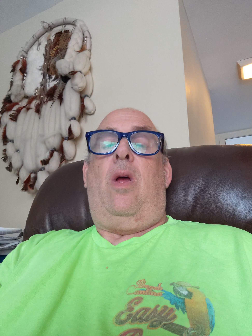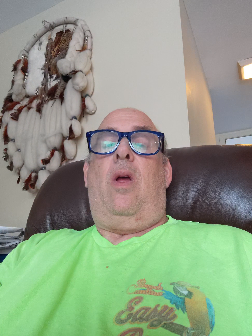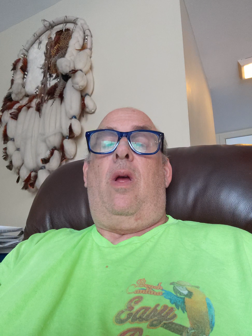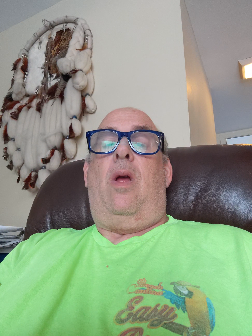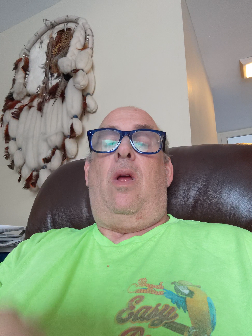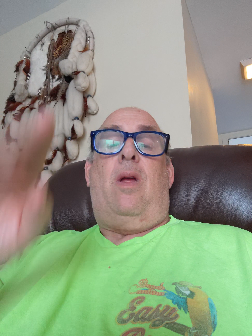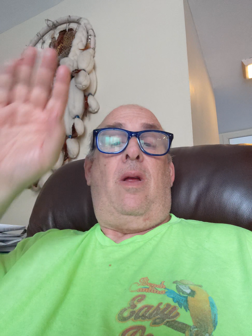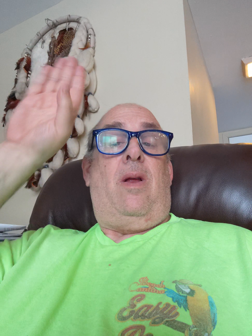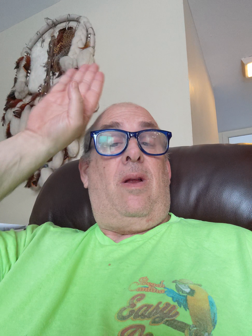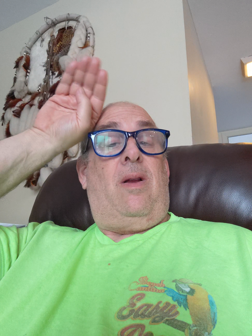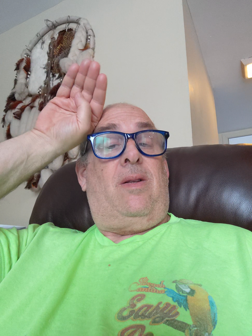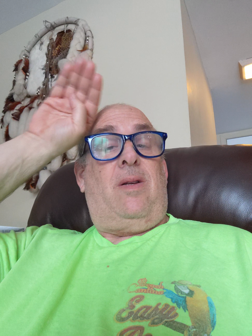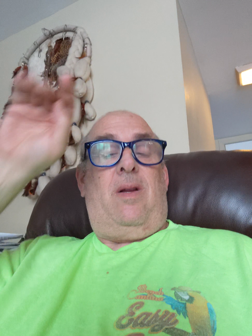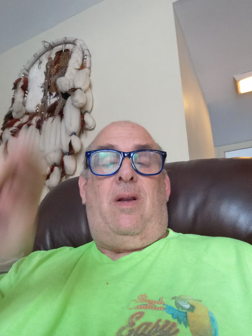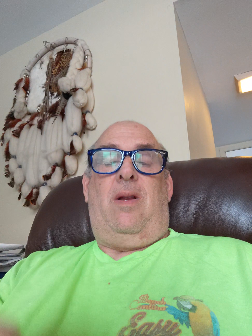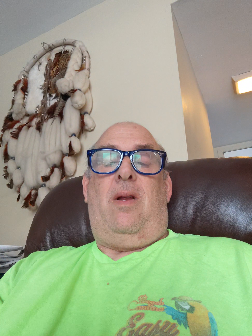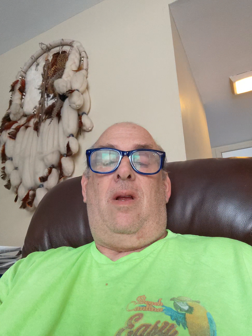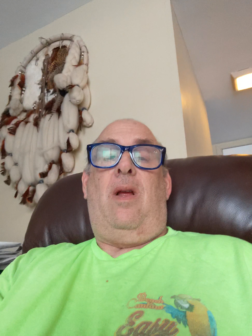donkey